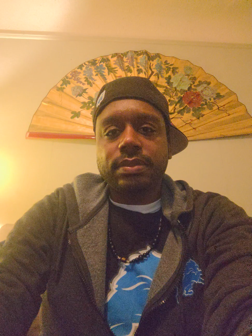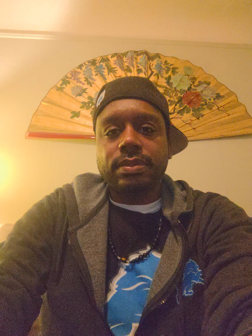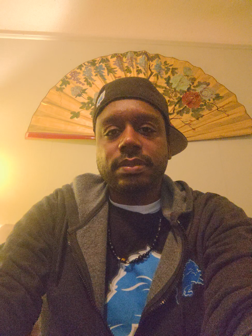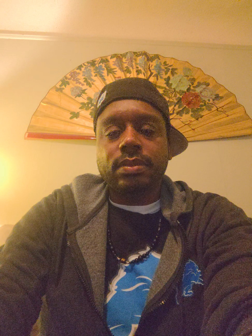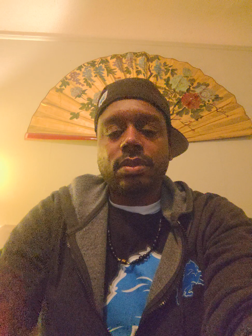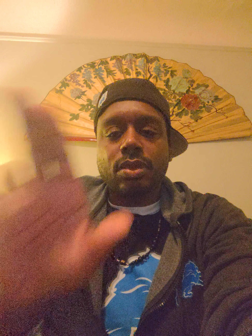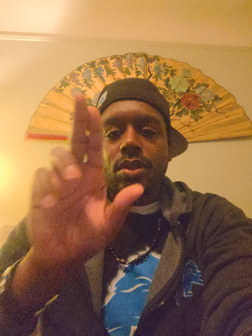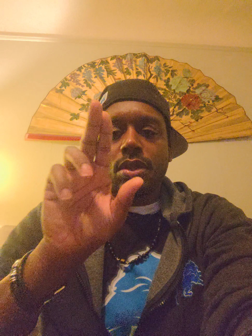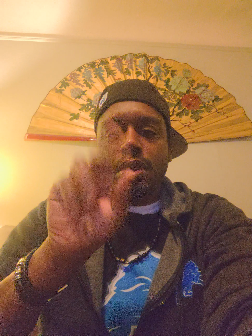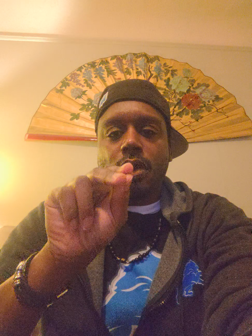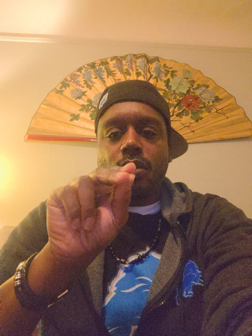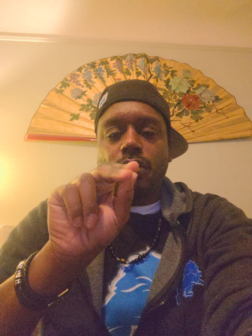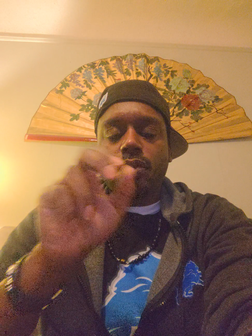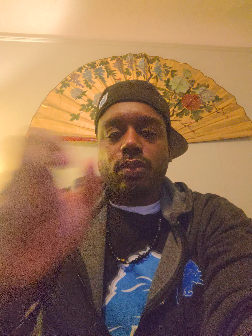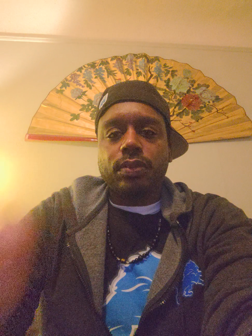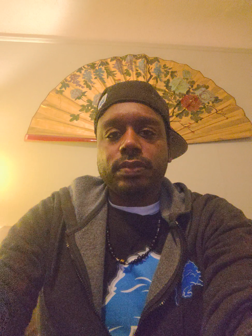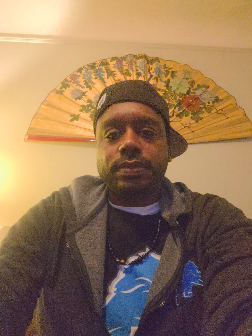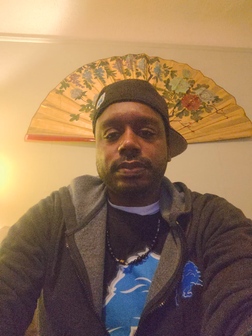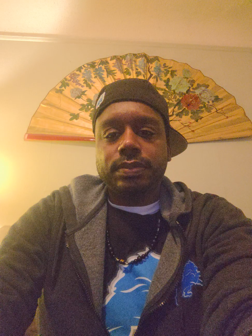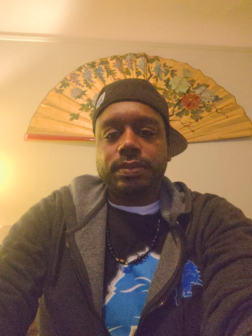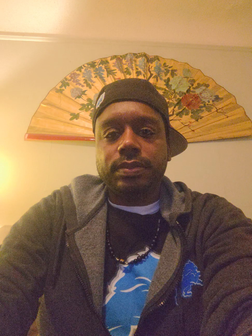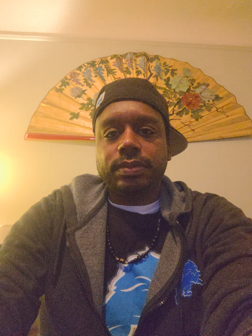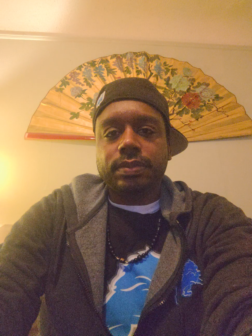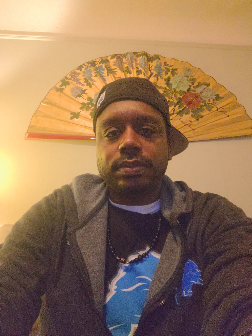no